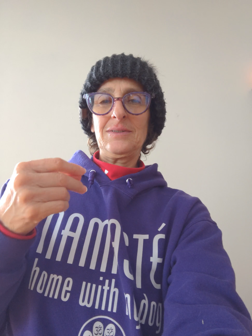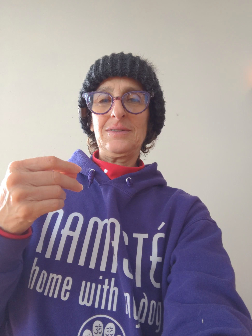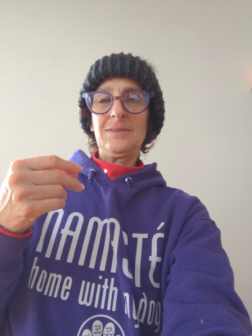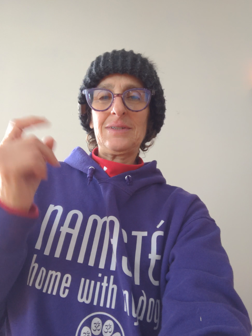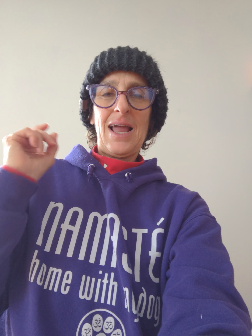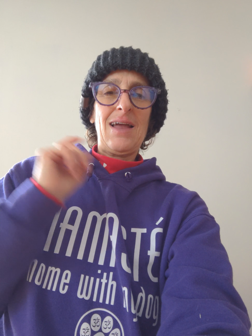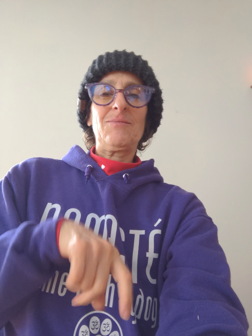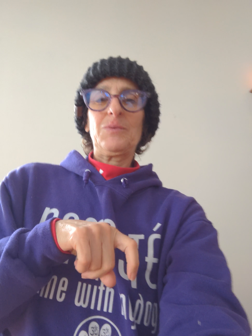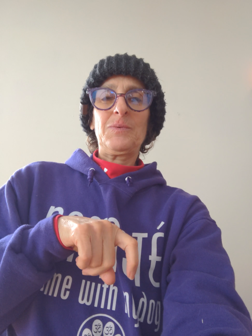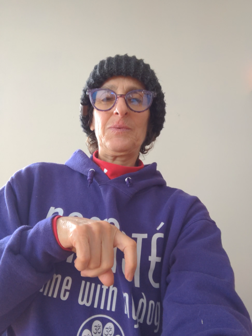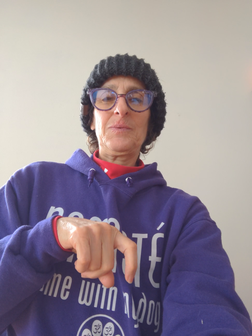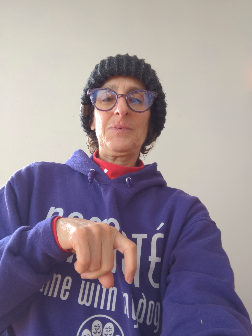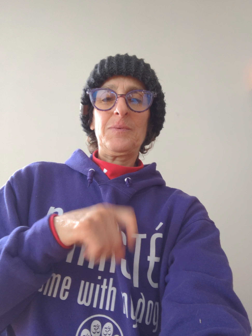have to